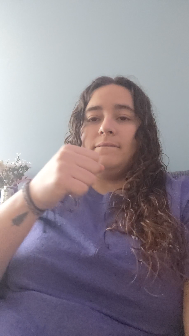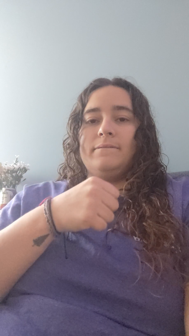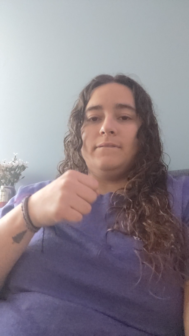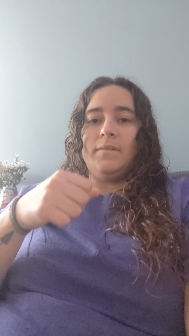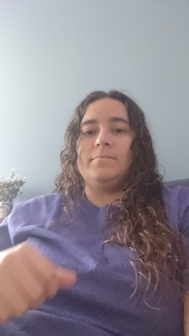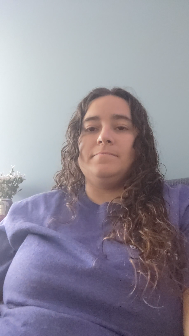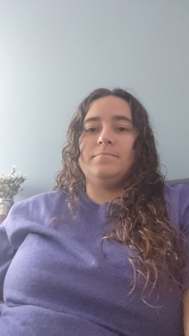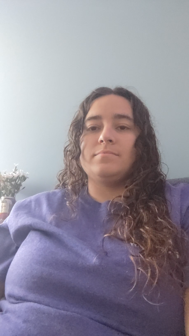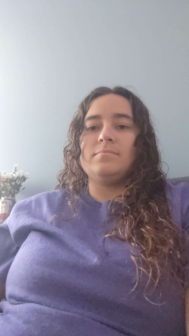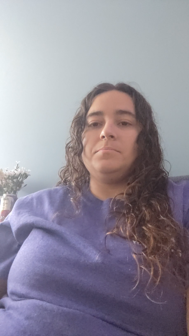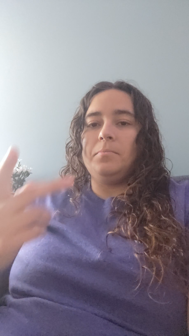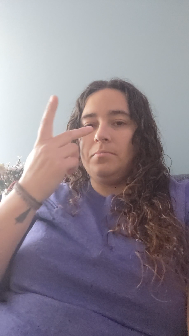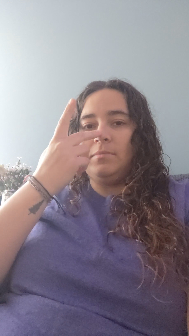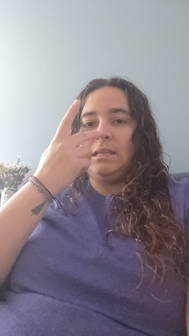penis